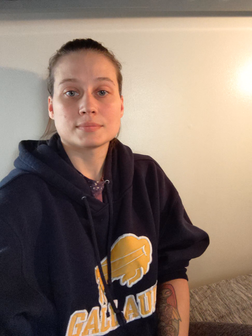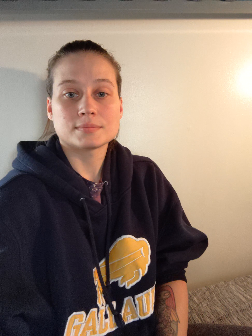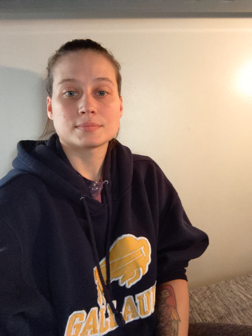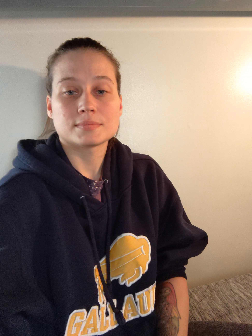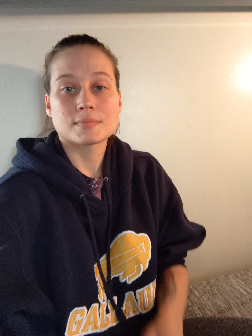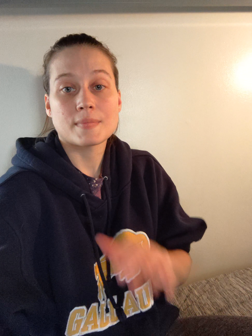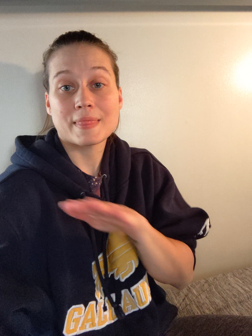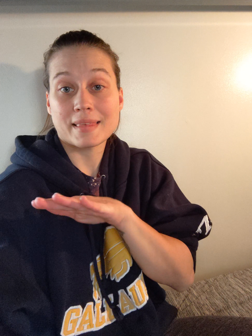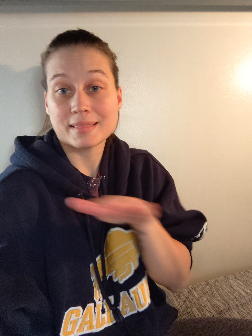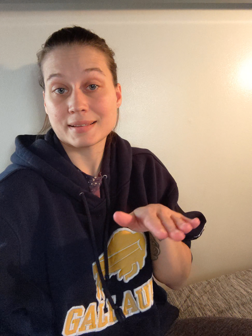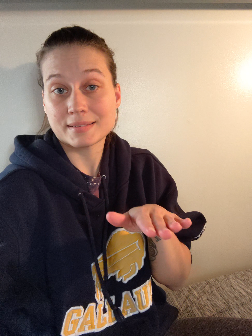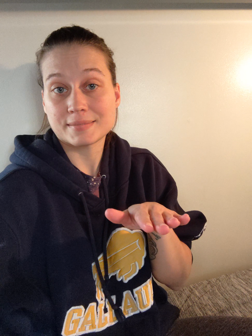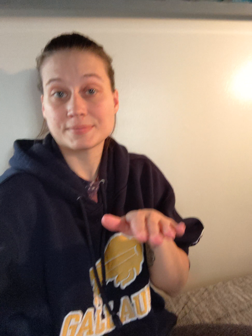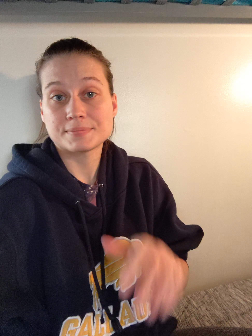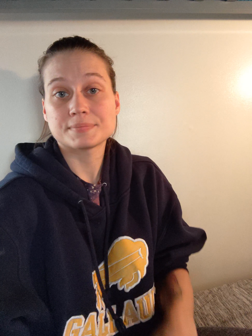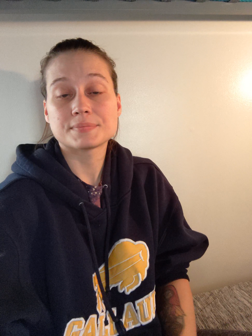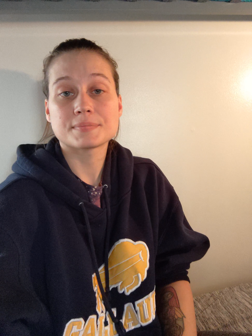clean